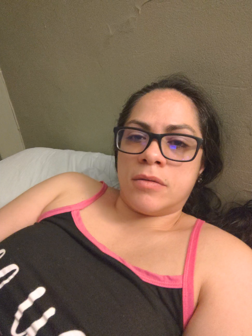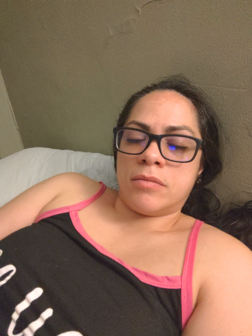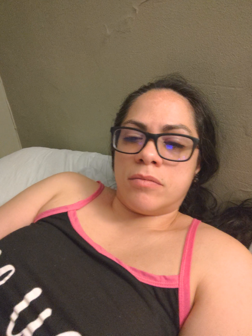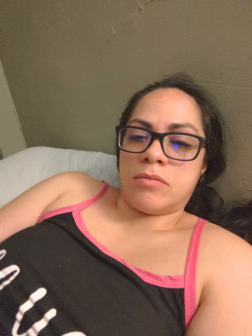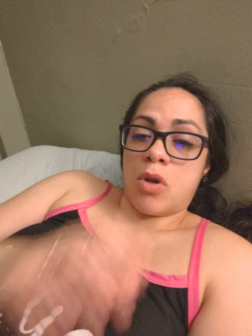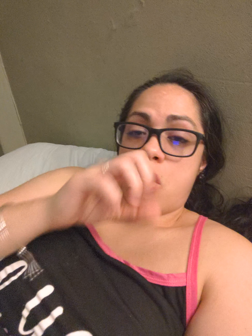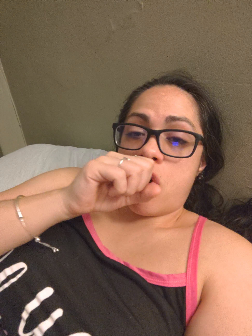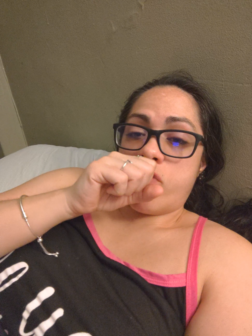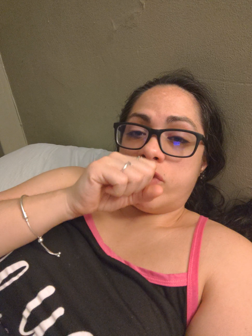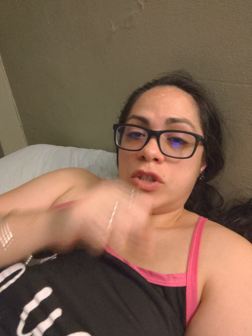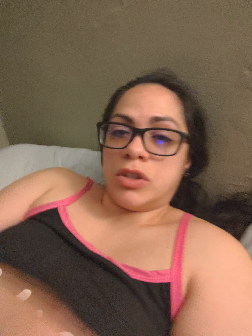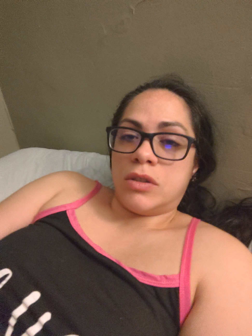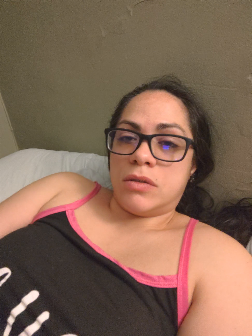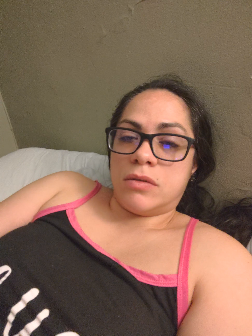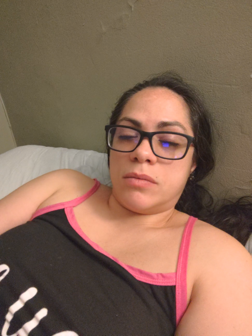orange